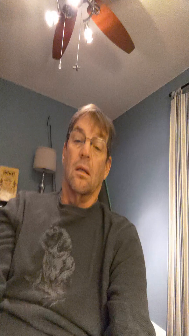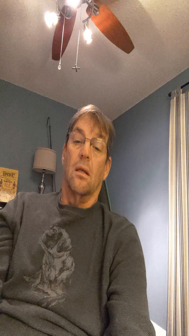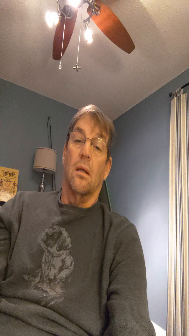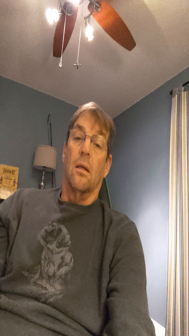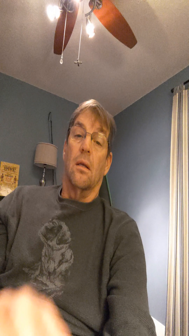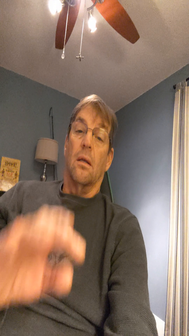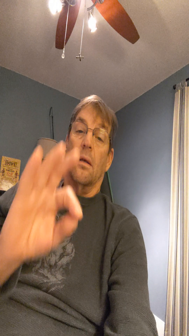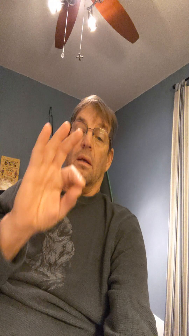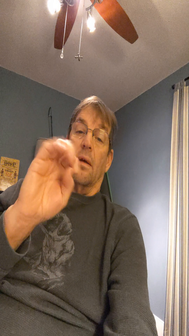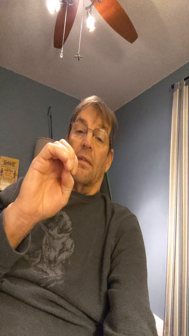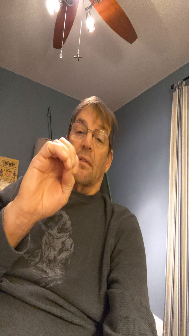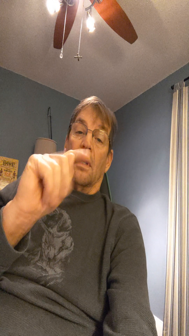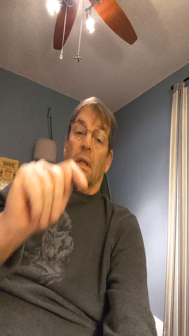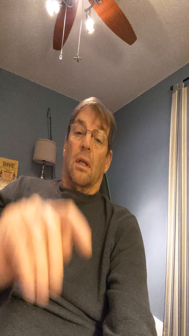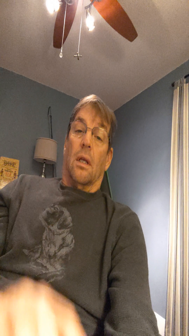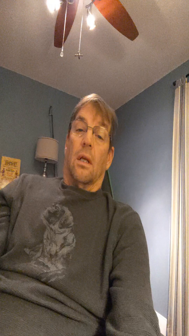feet